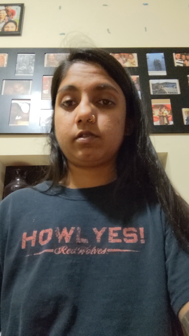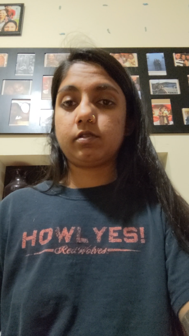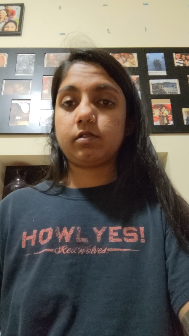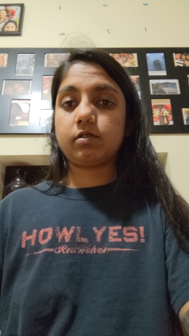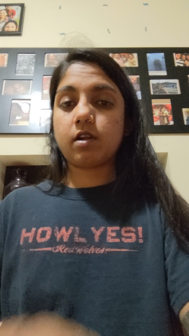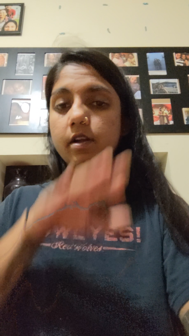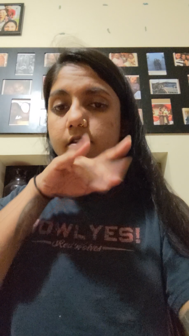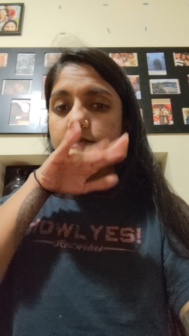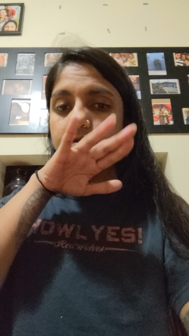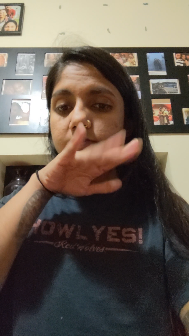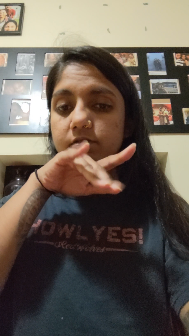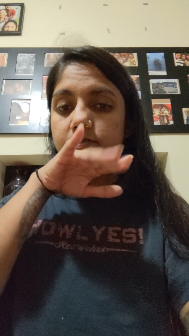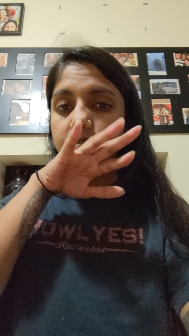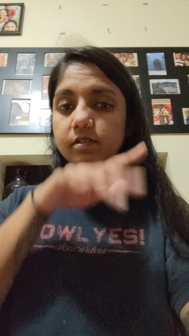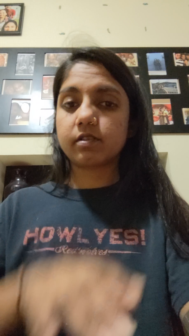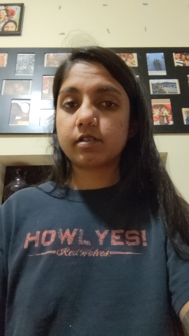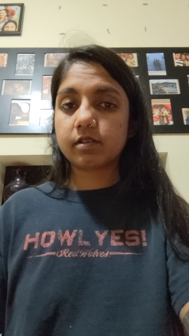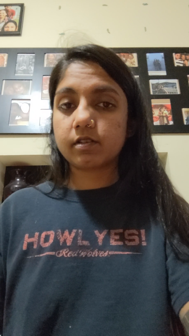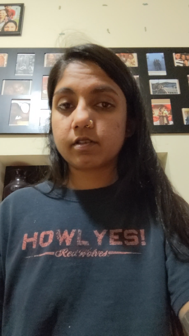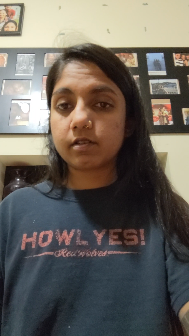naughty